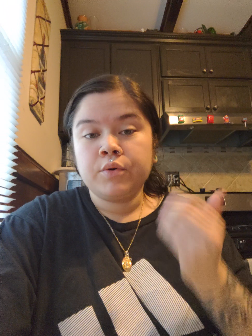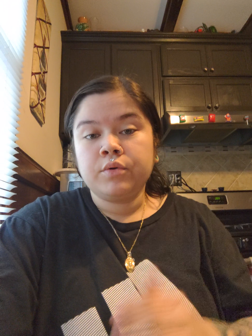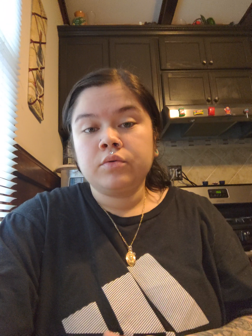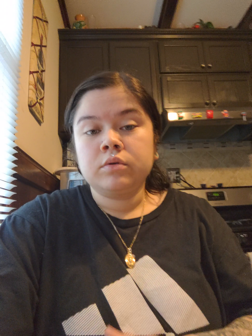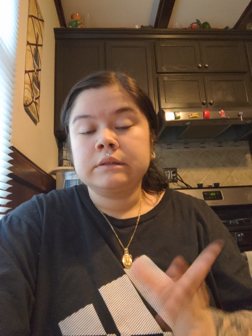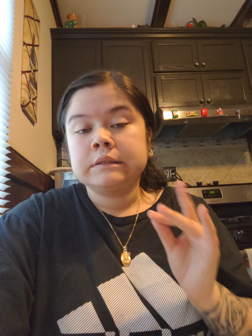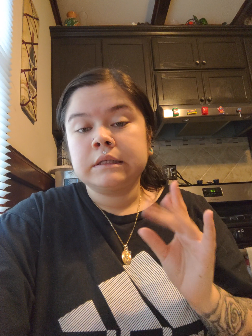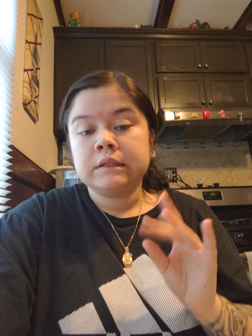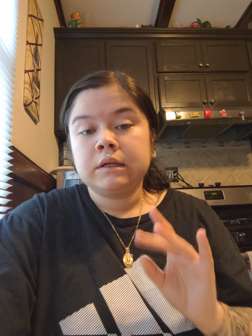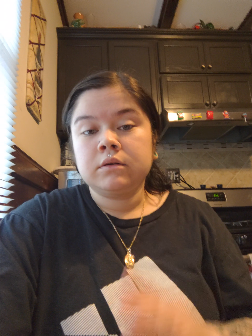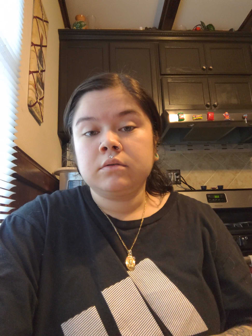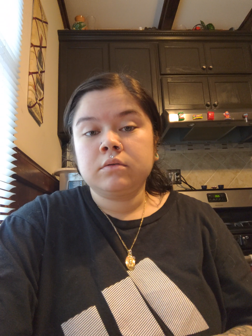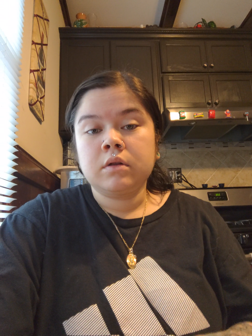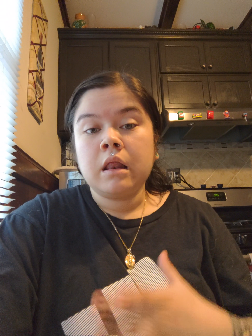sticky